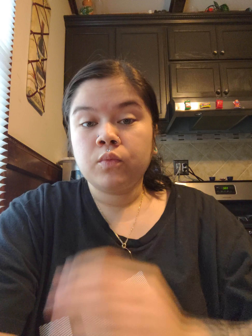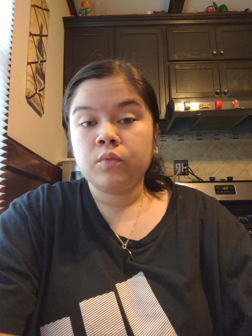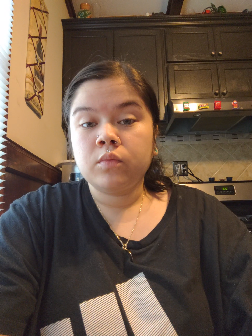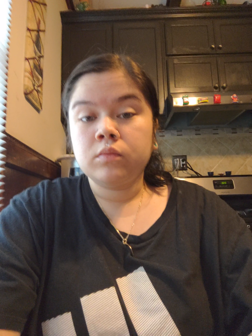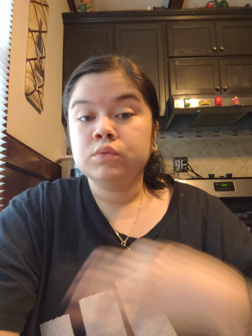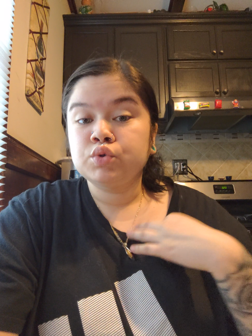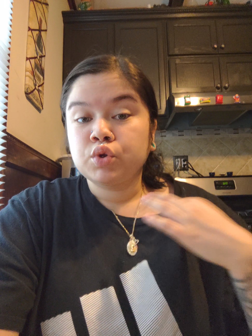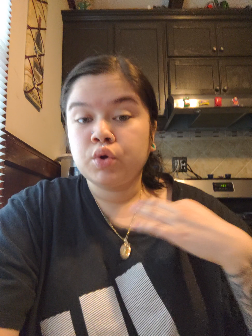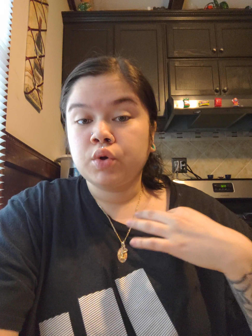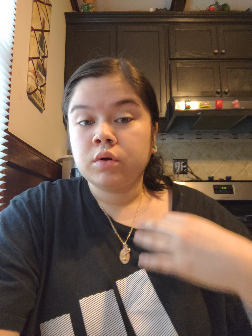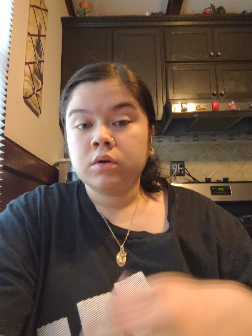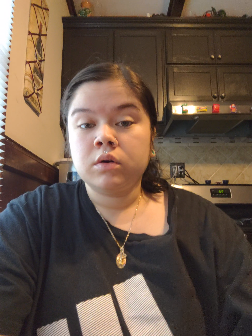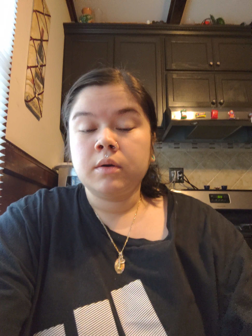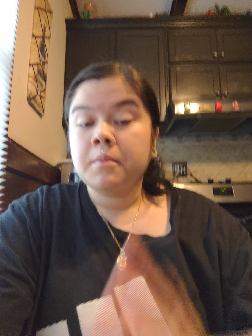shirt